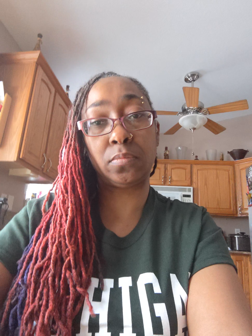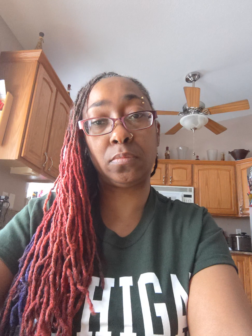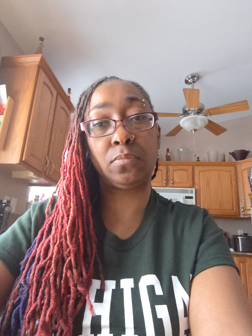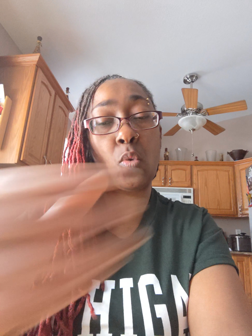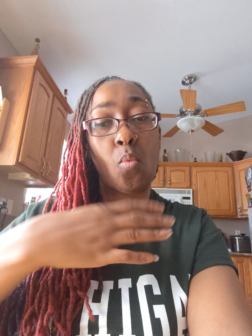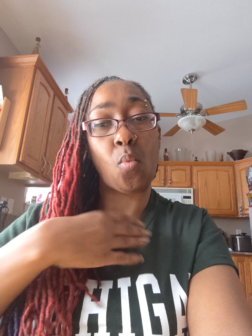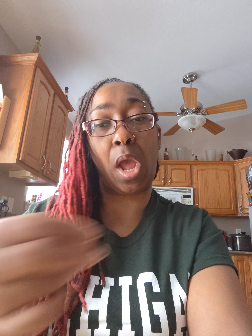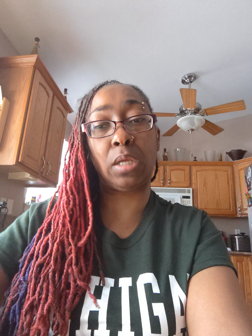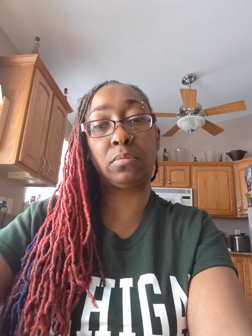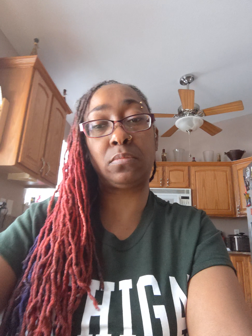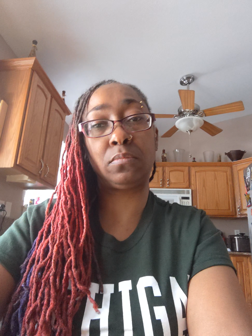white